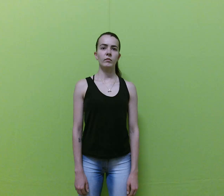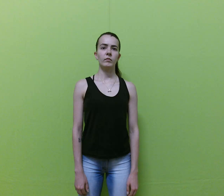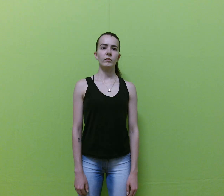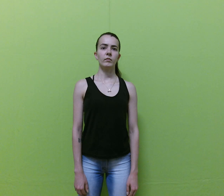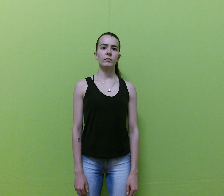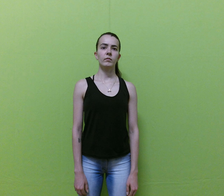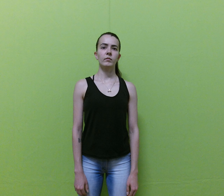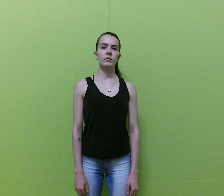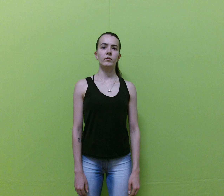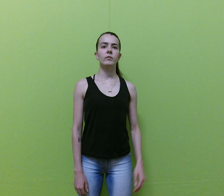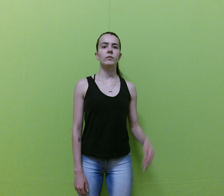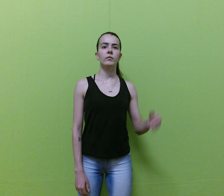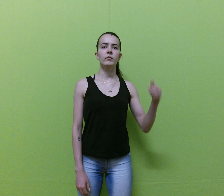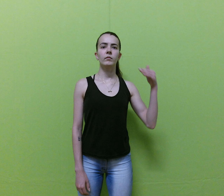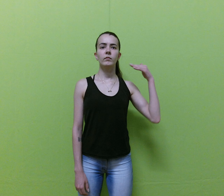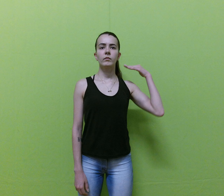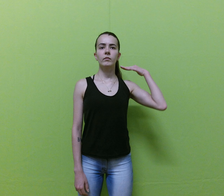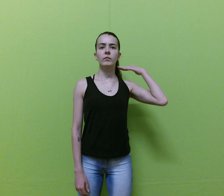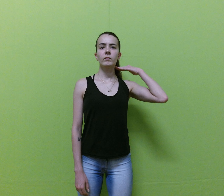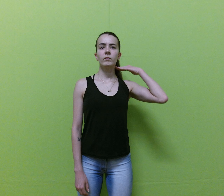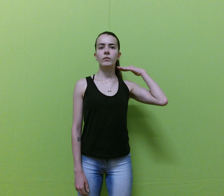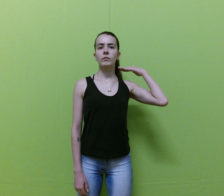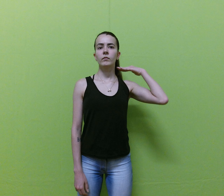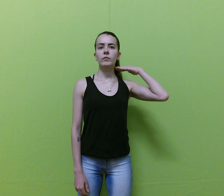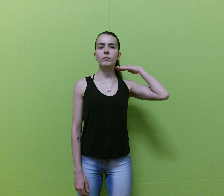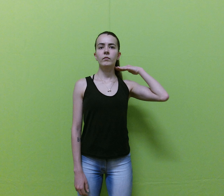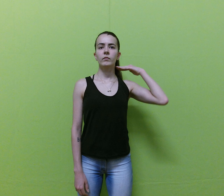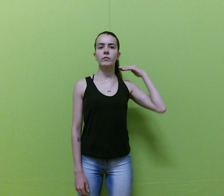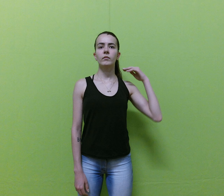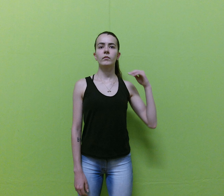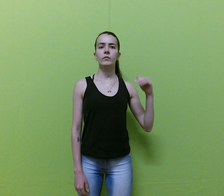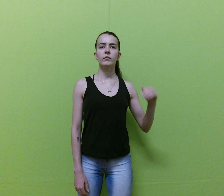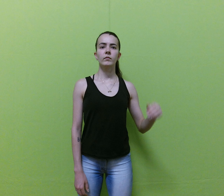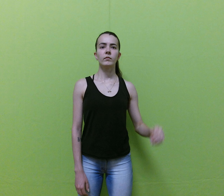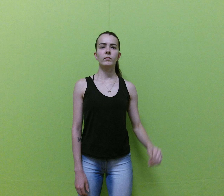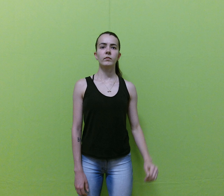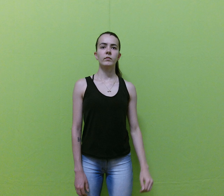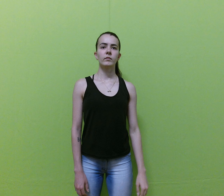banco